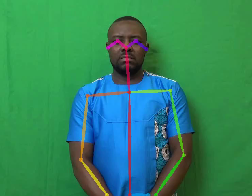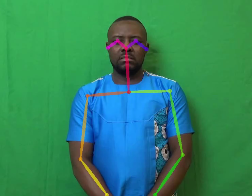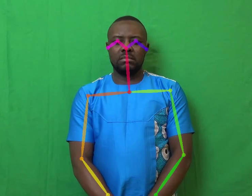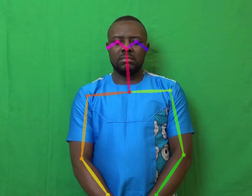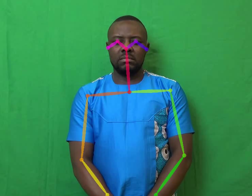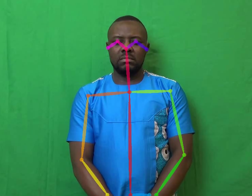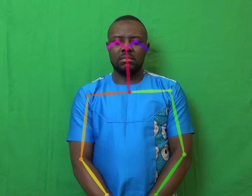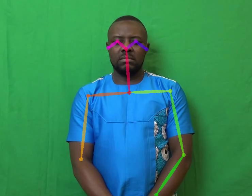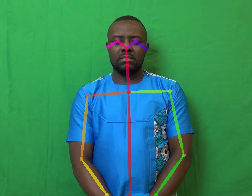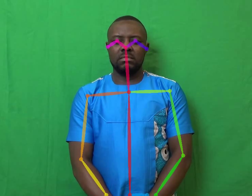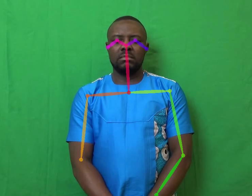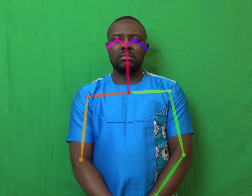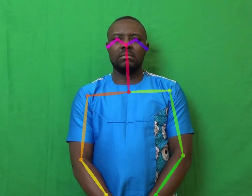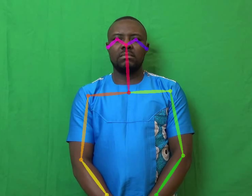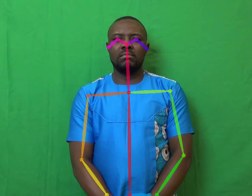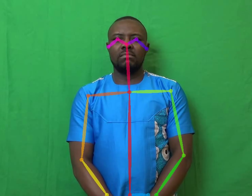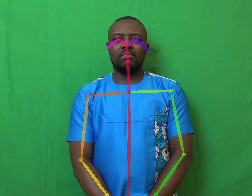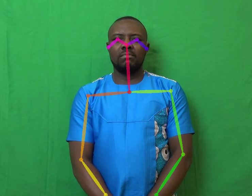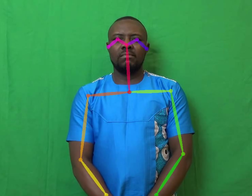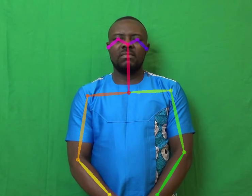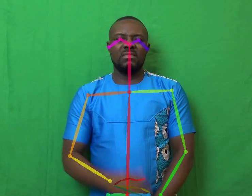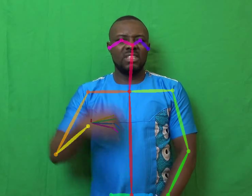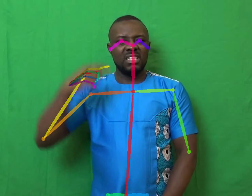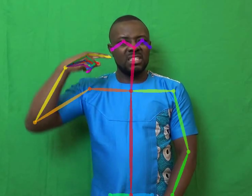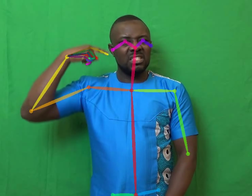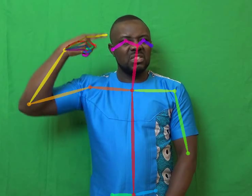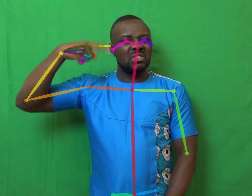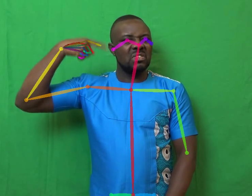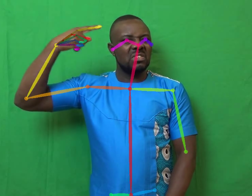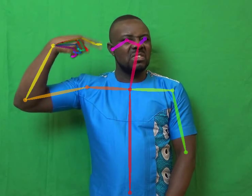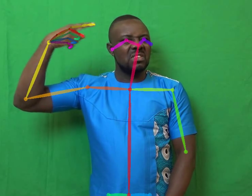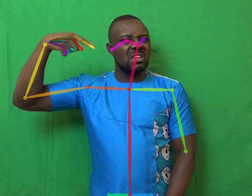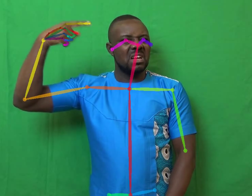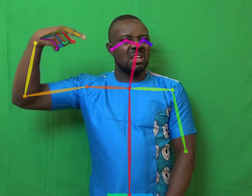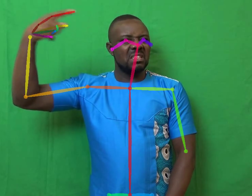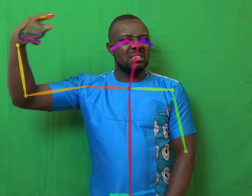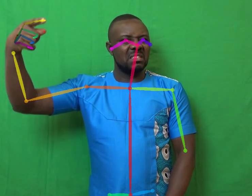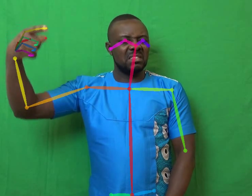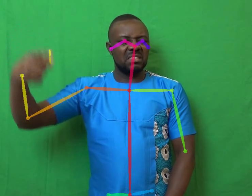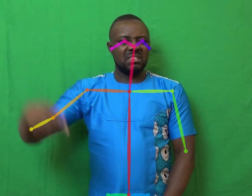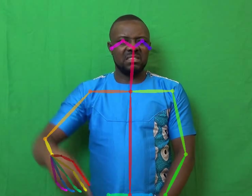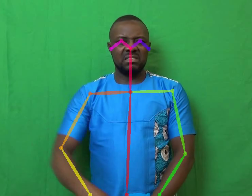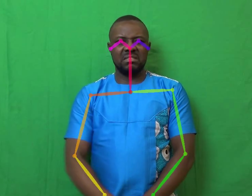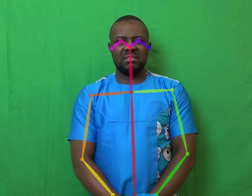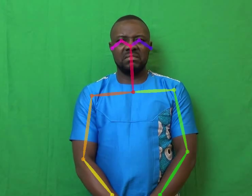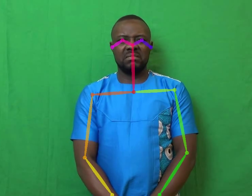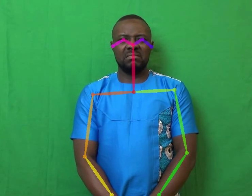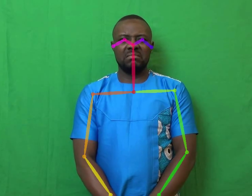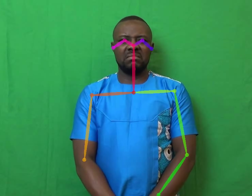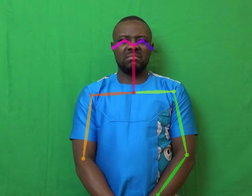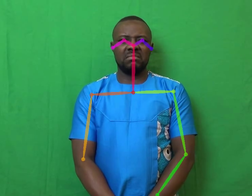crazy